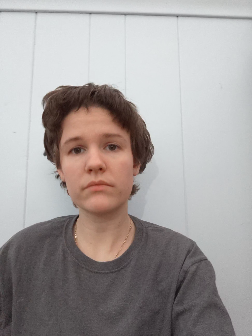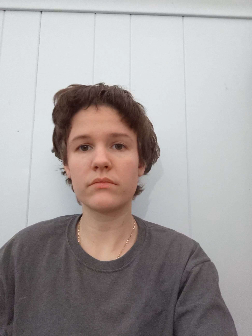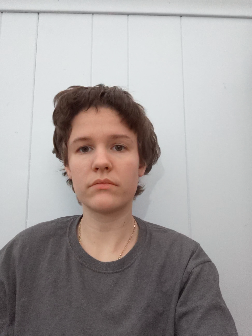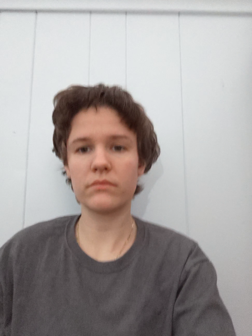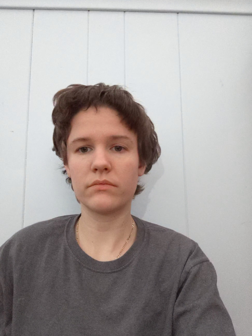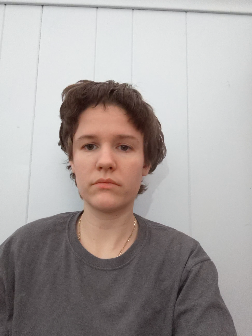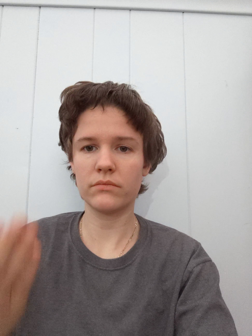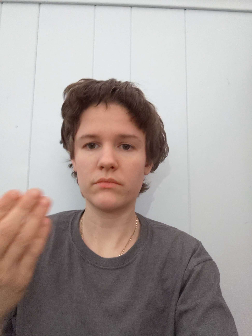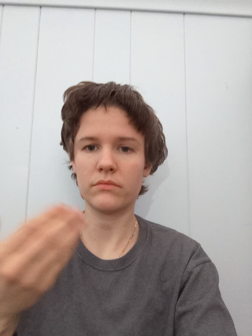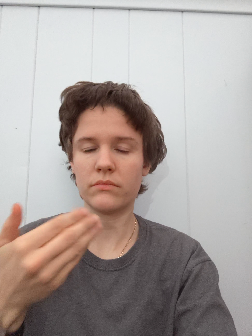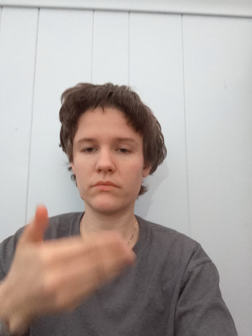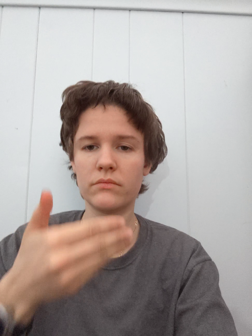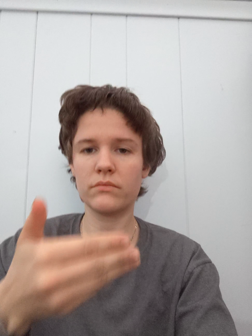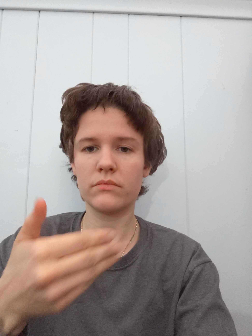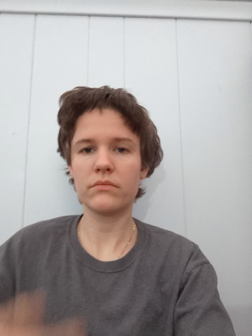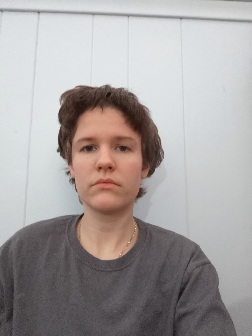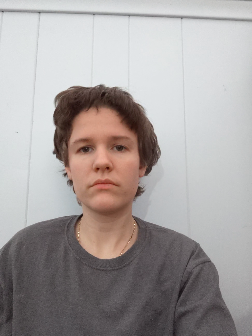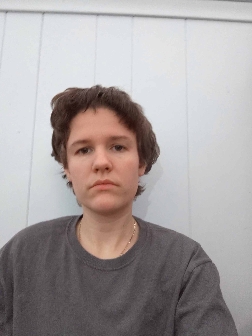close